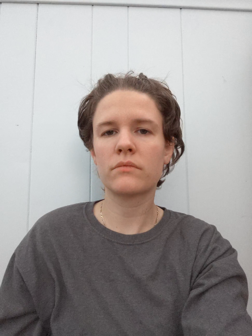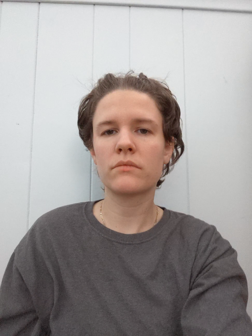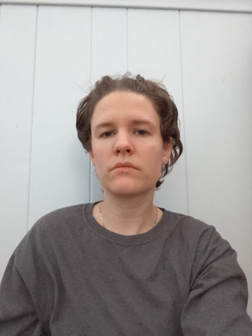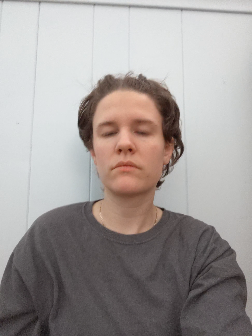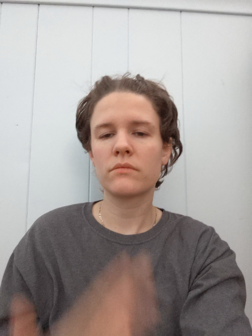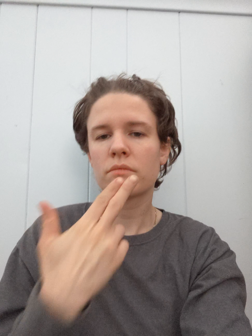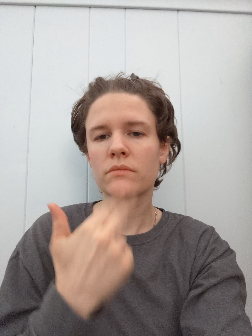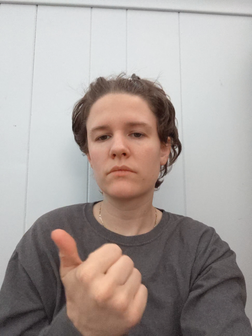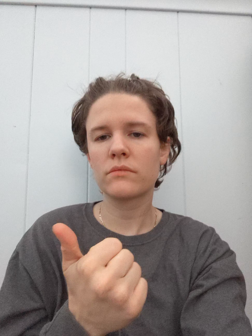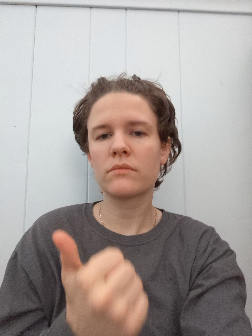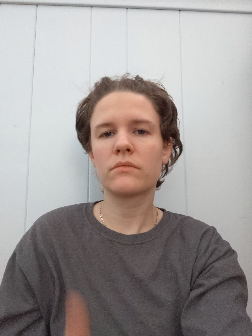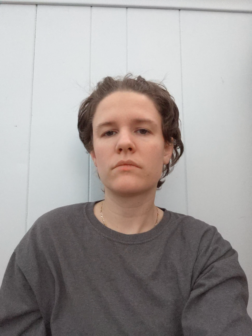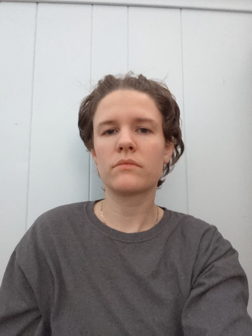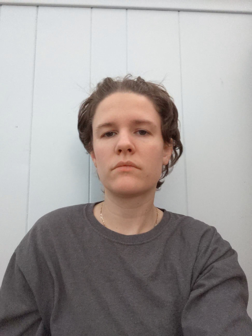cute